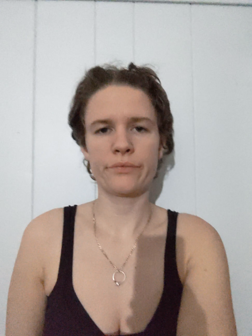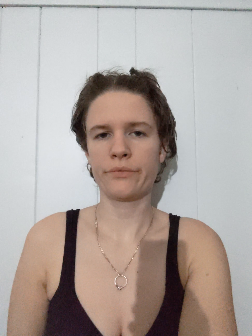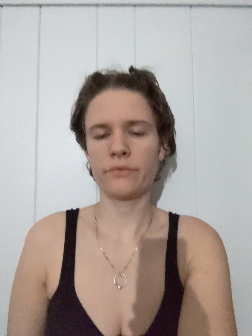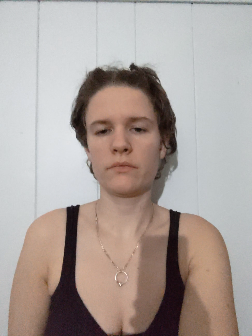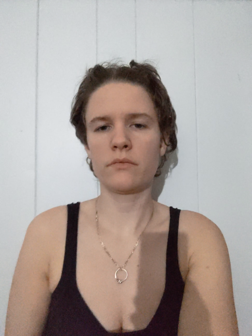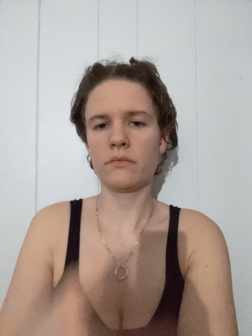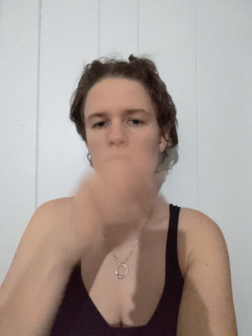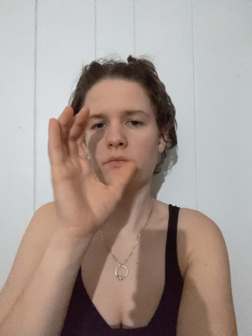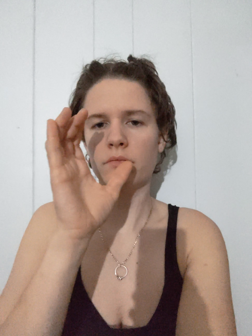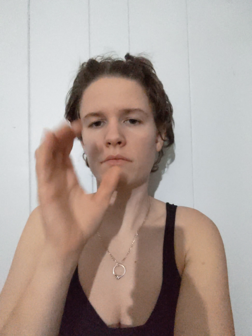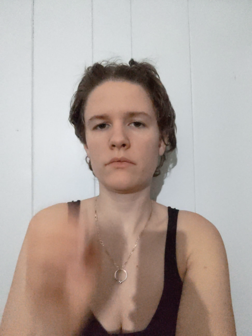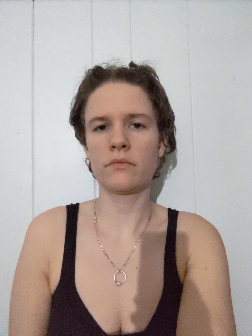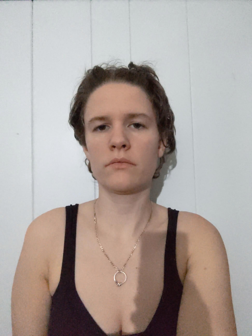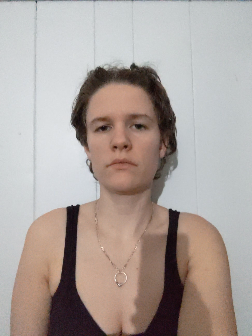drink